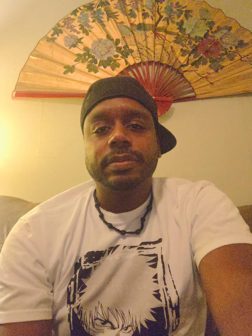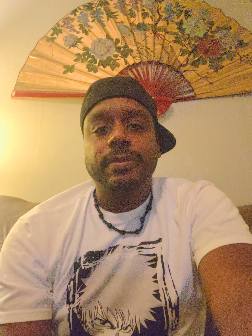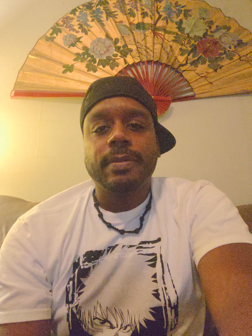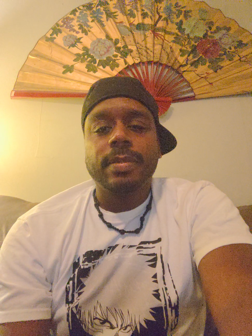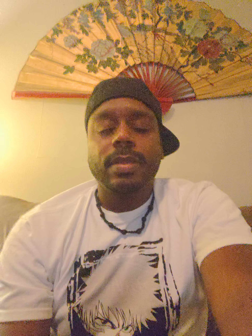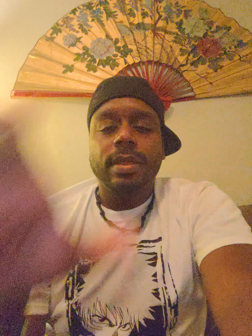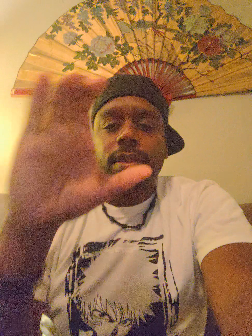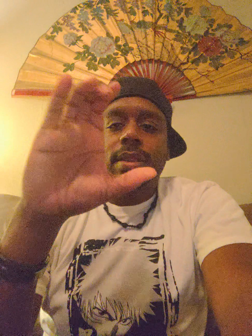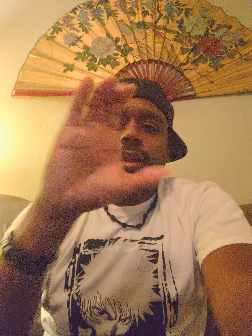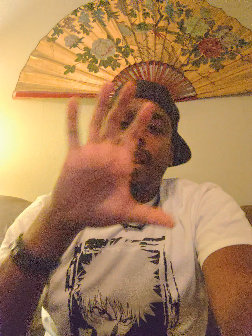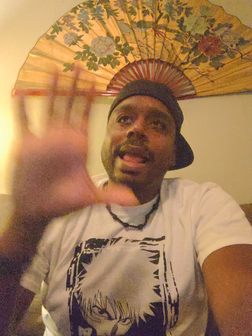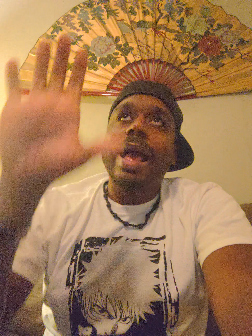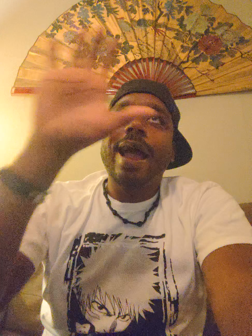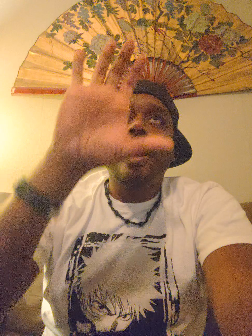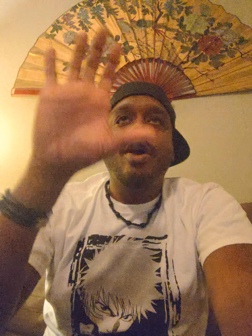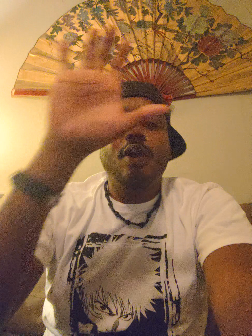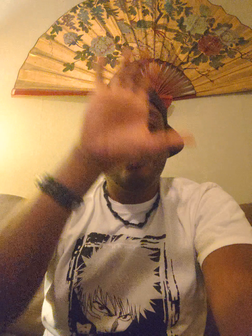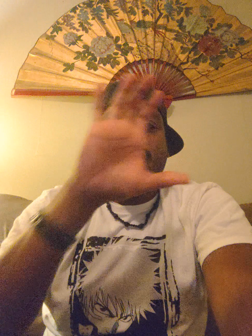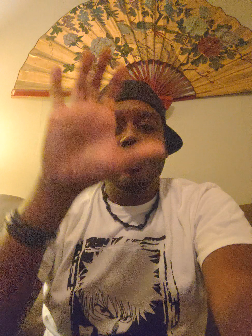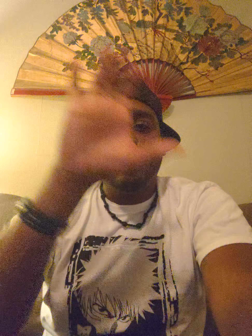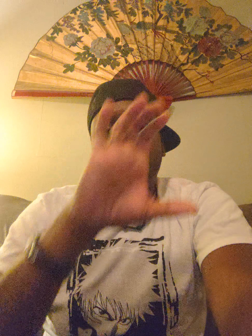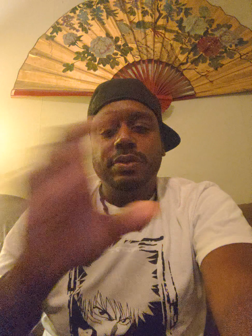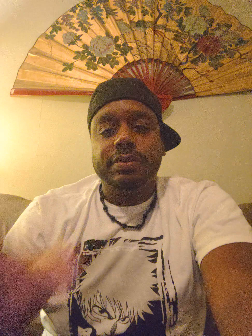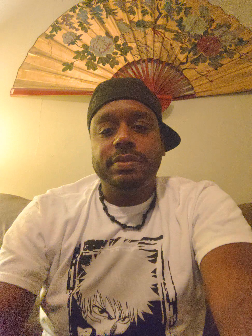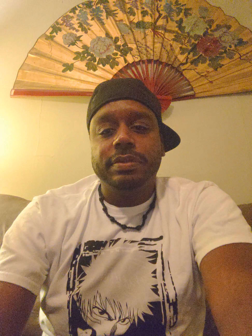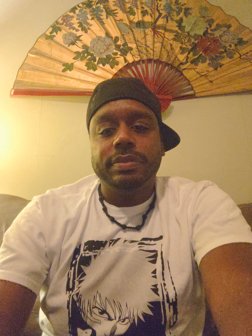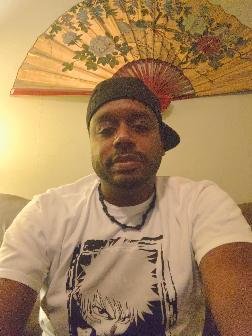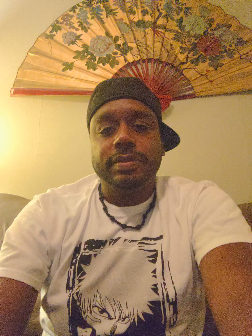cloud